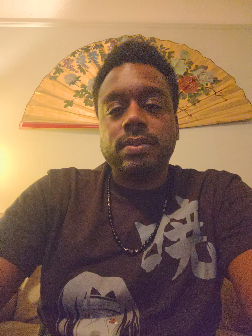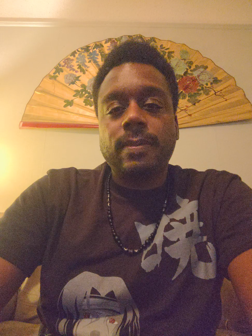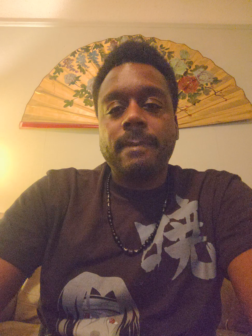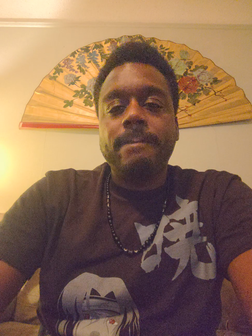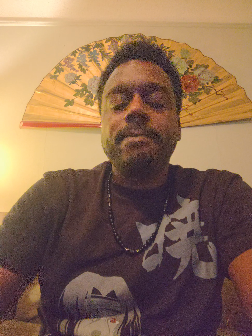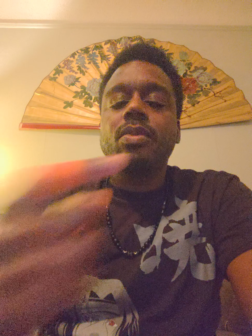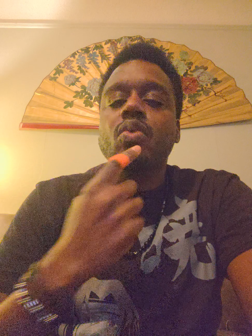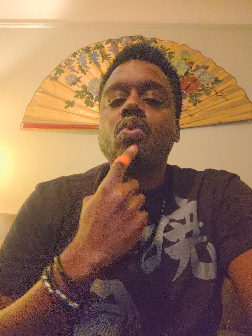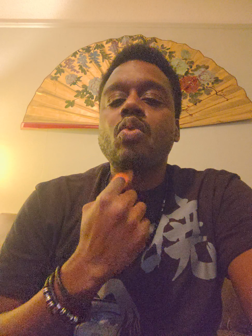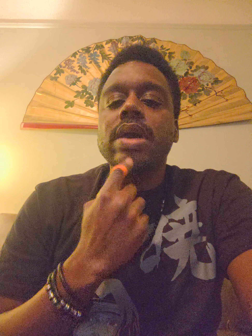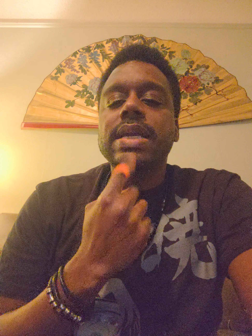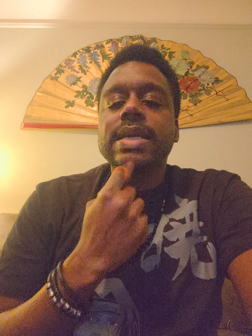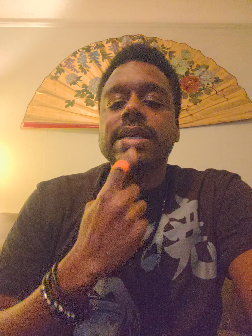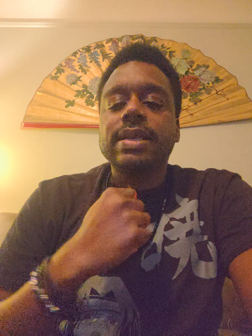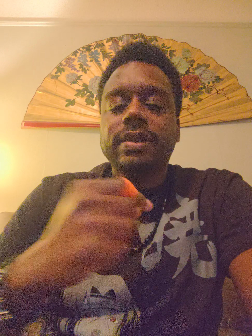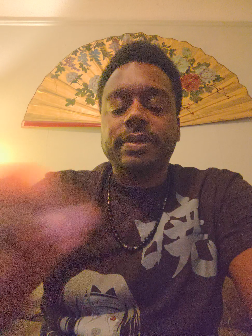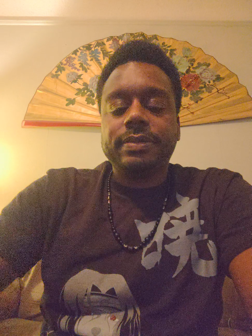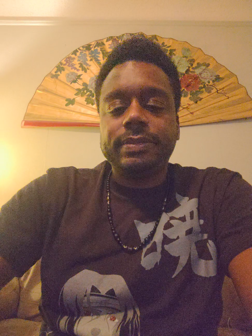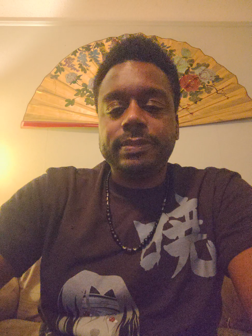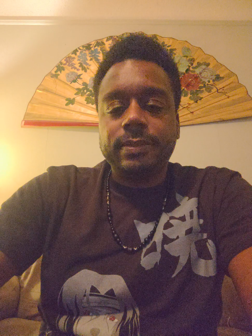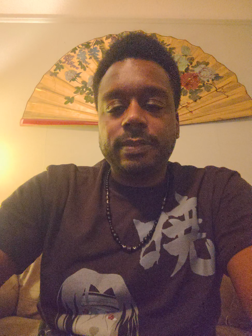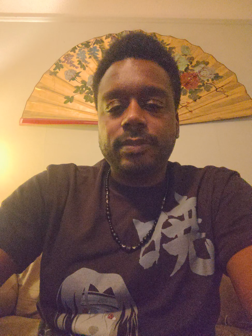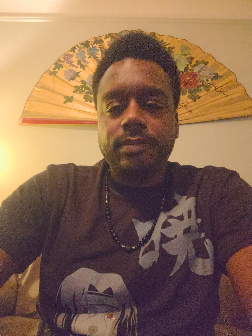red